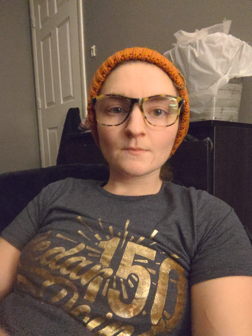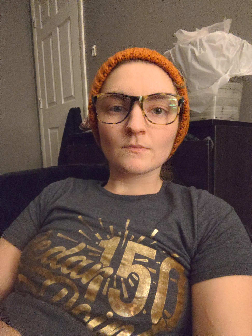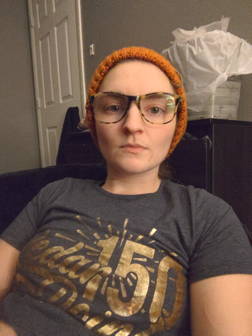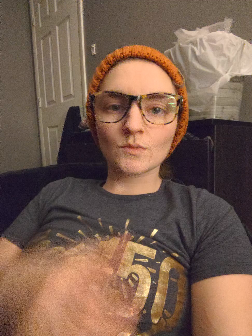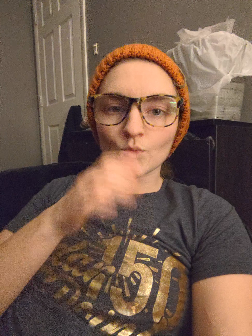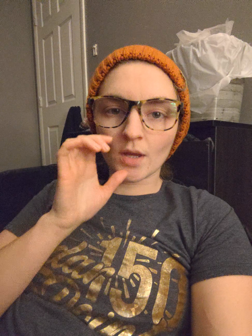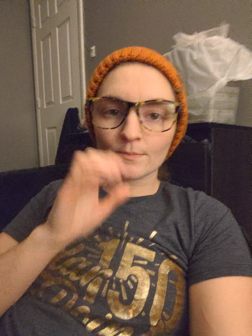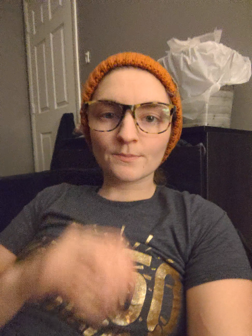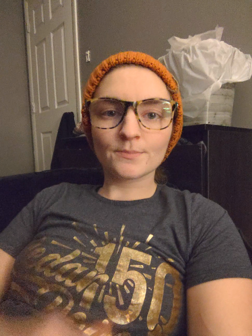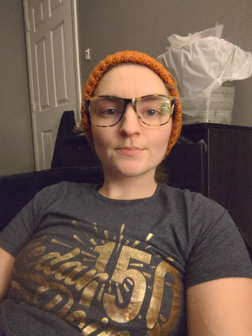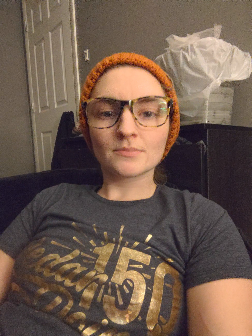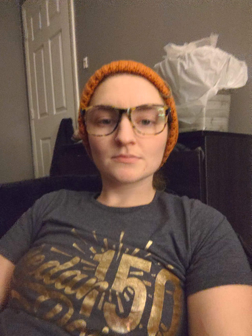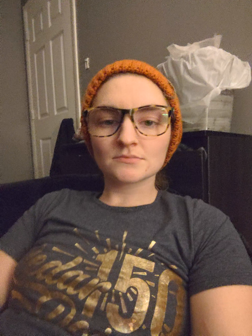drink